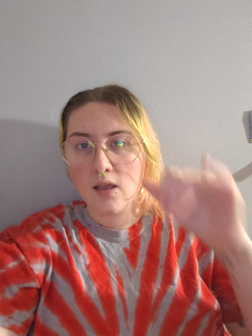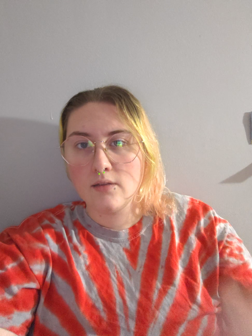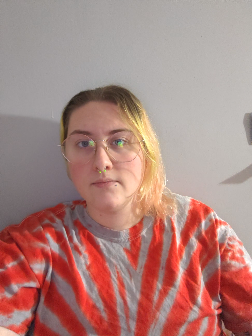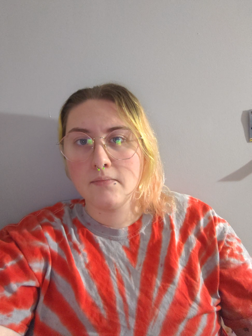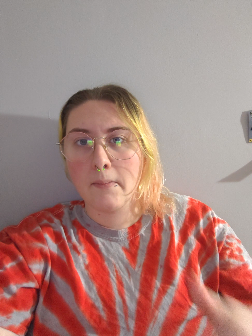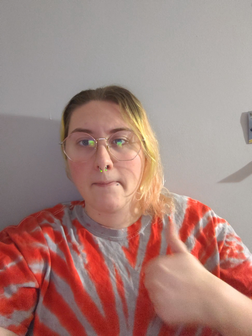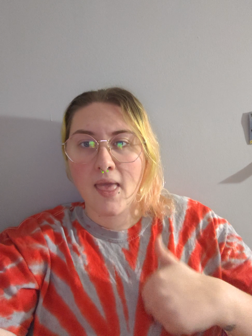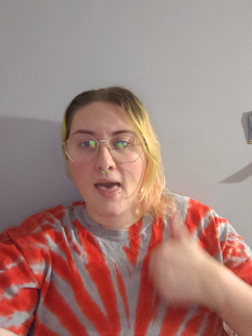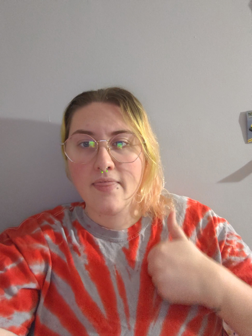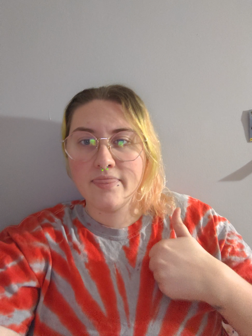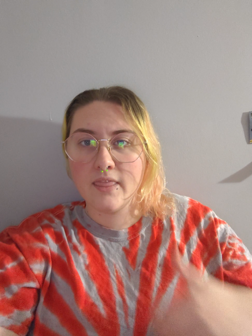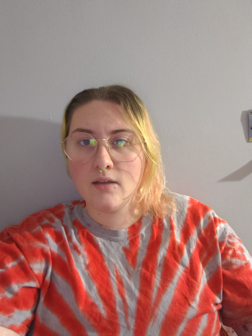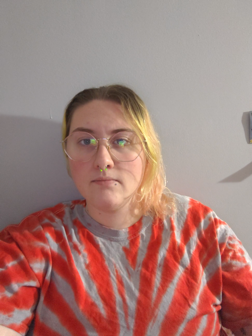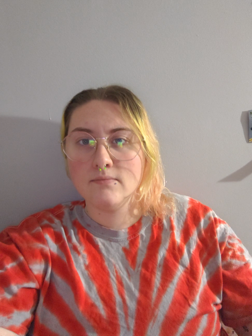bath